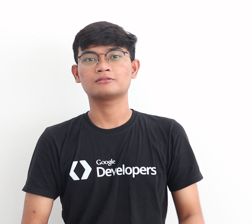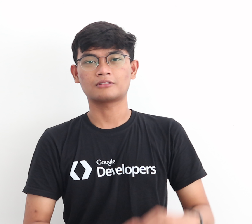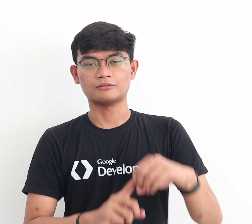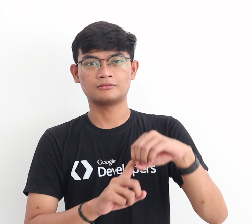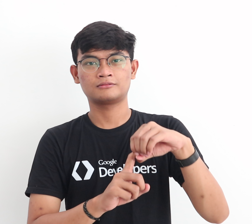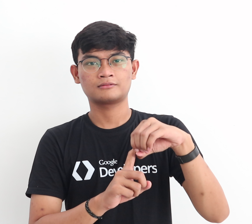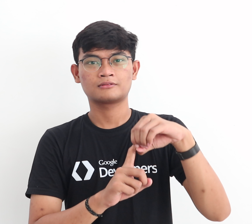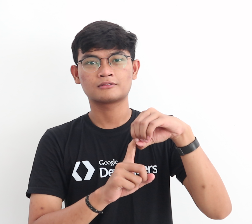Q